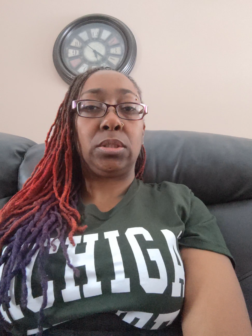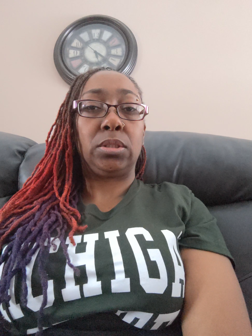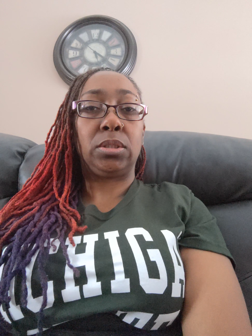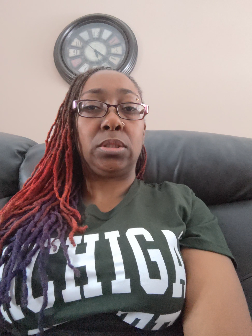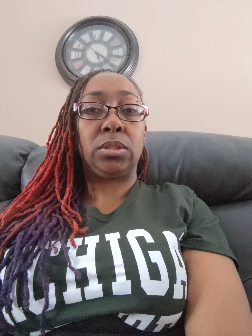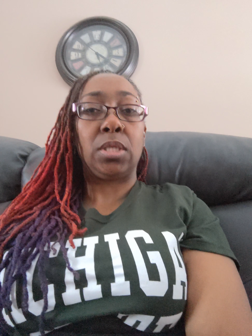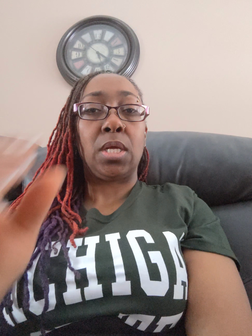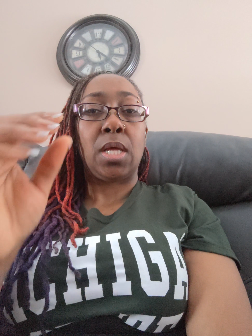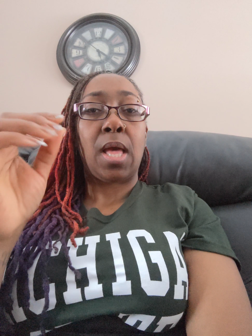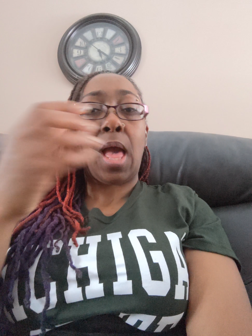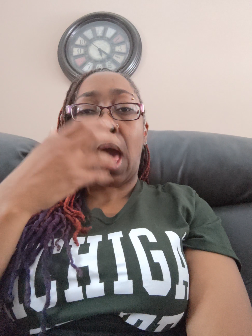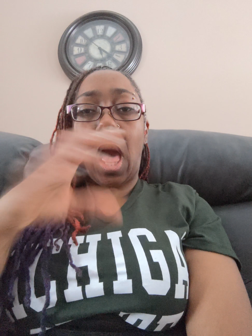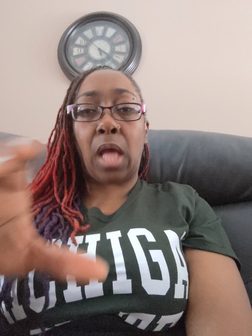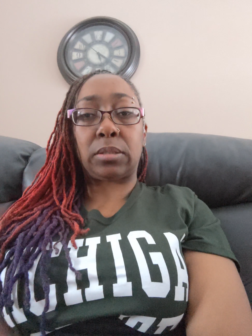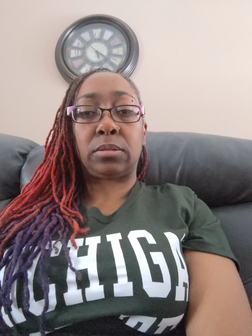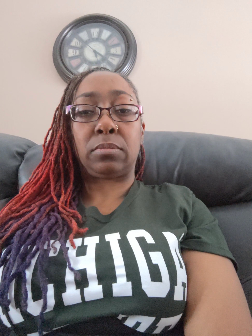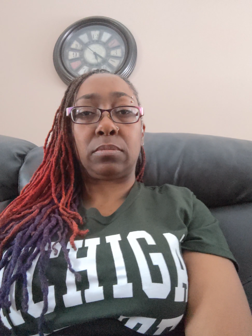hot